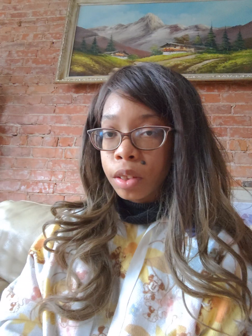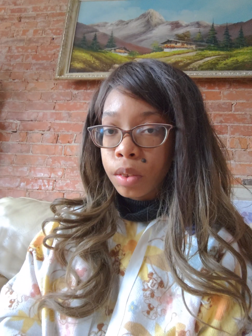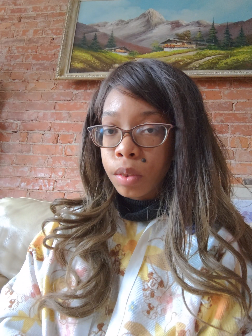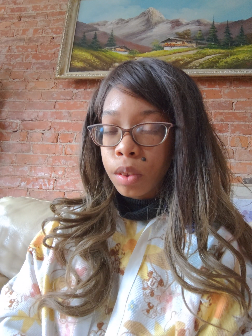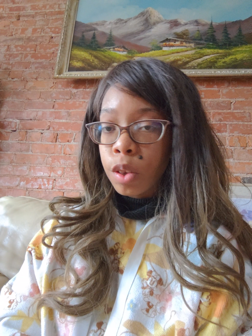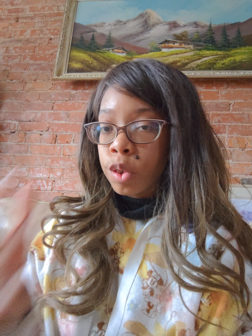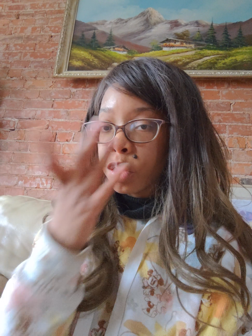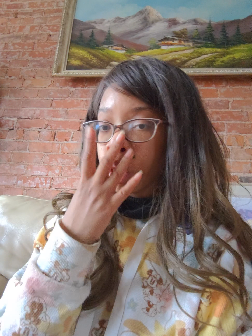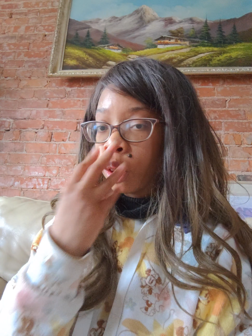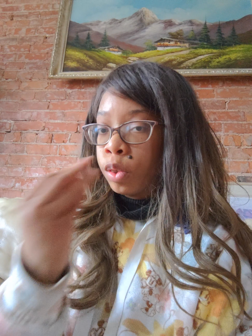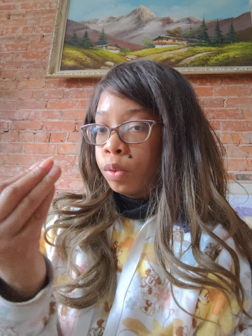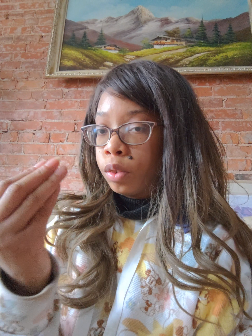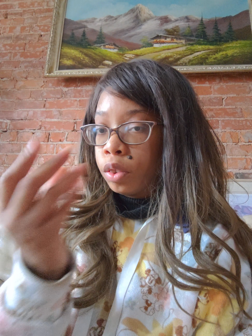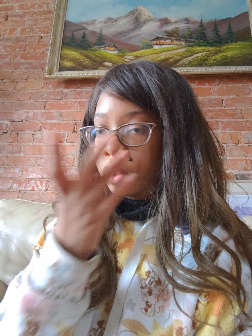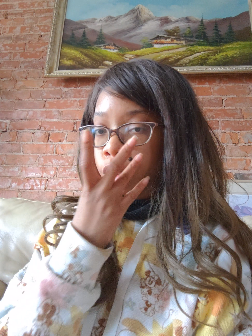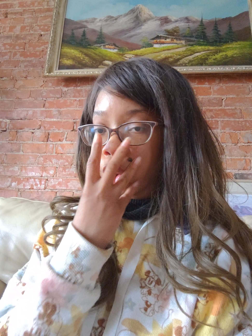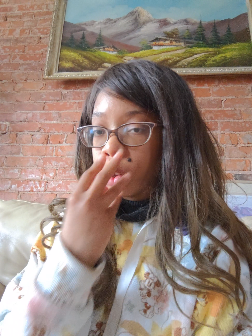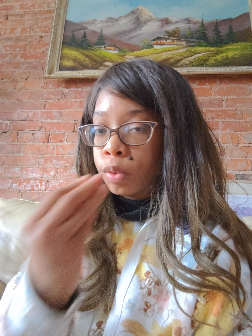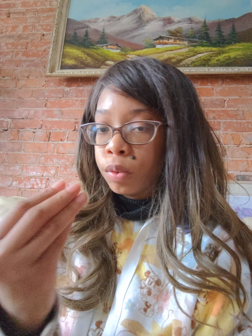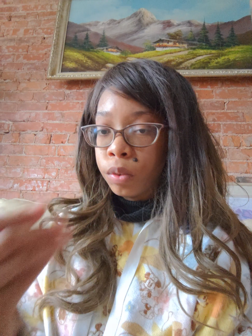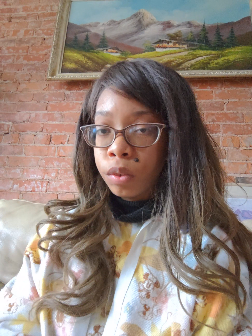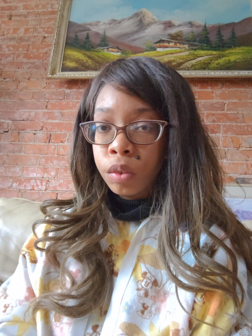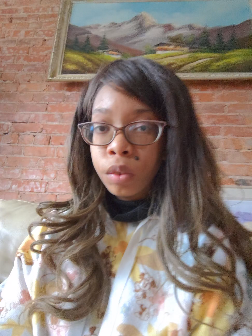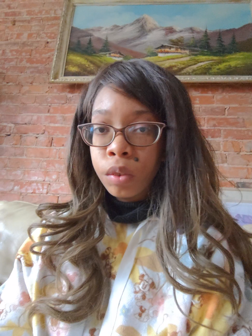wolf